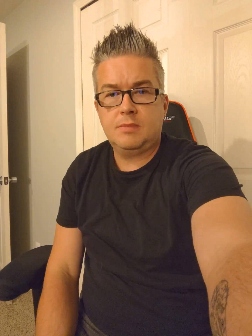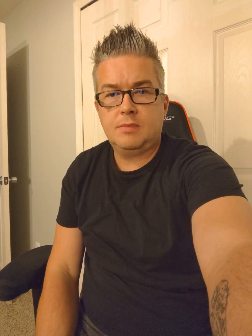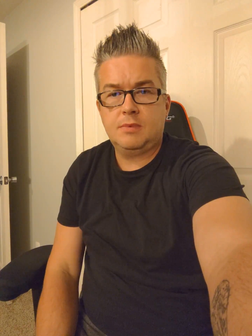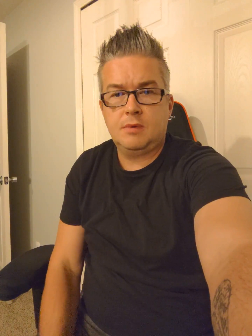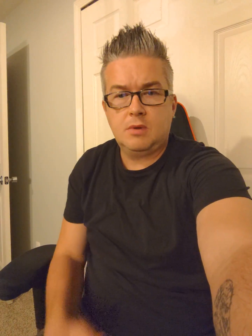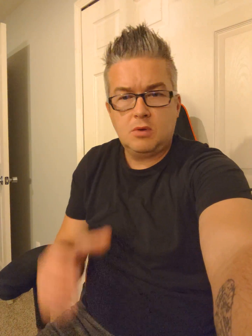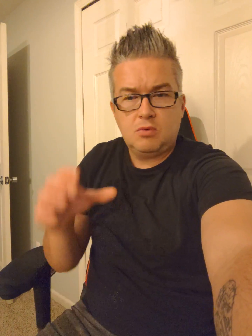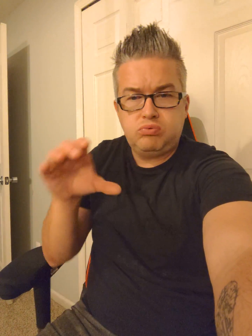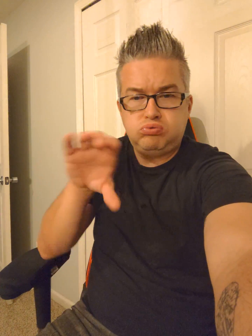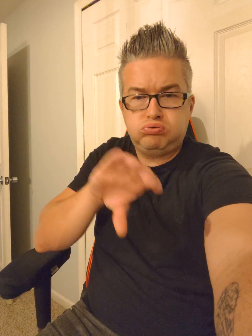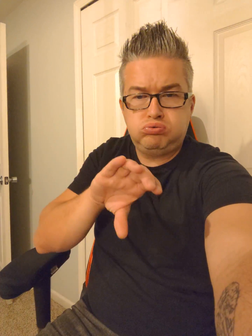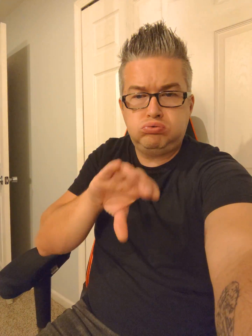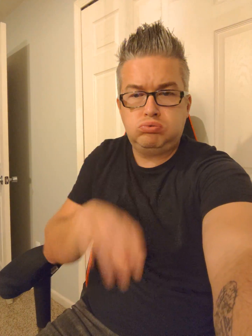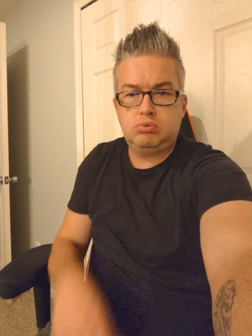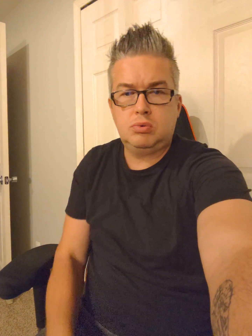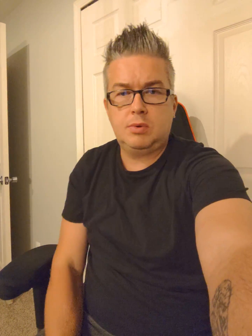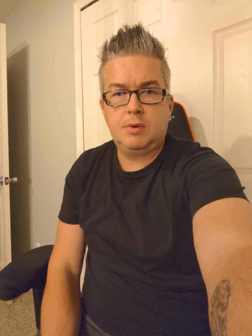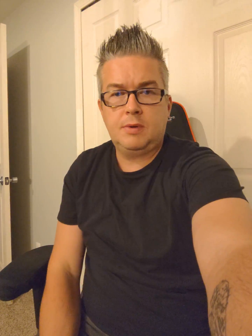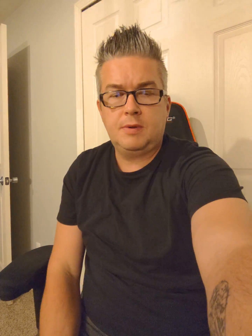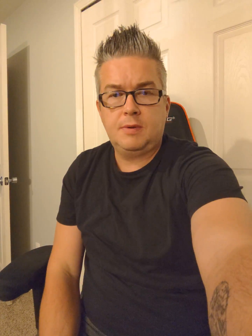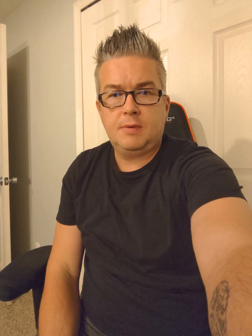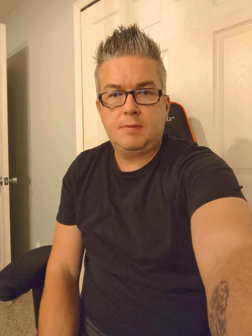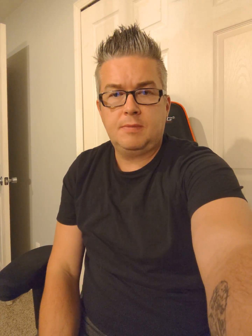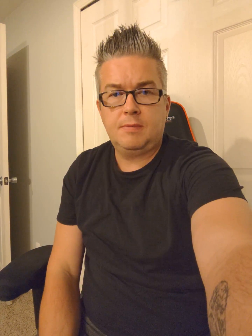pour